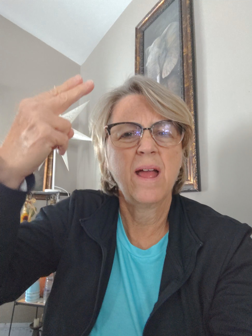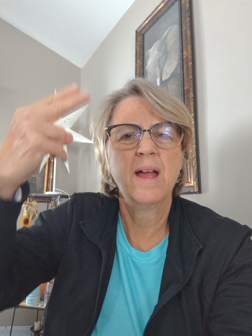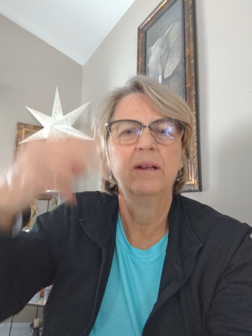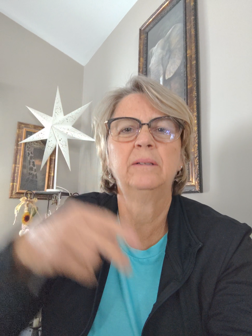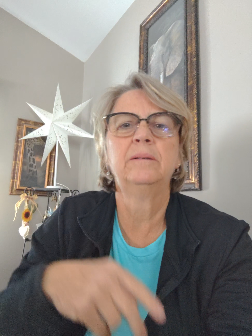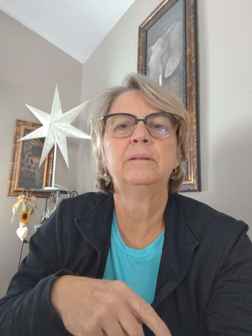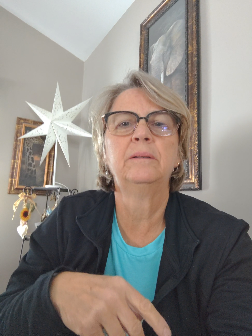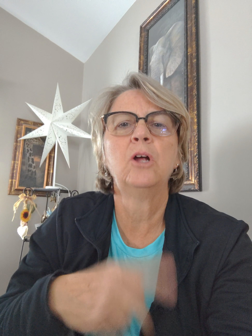high